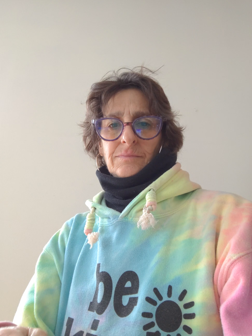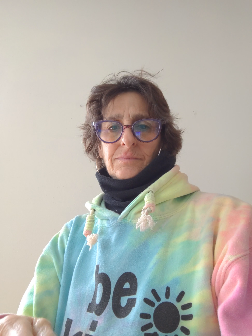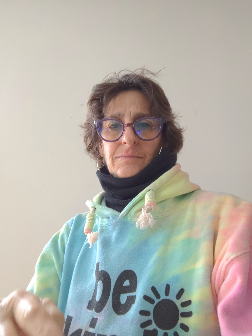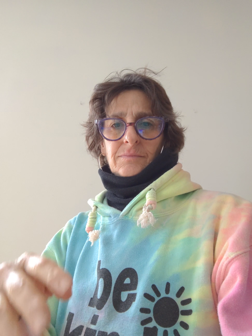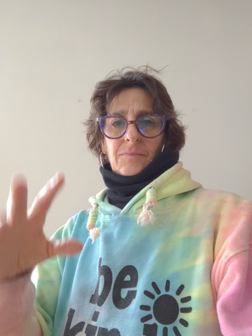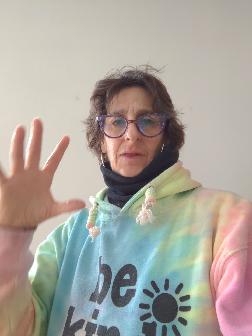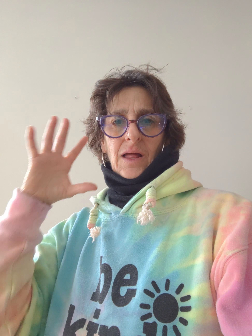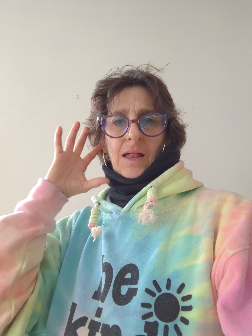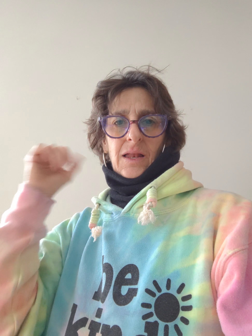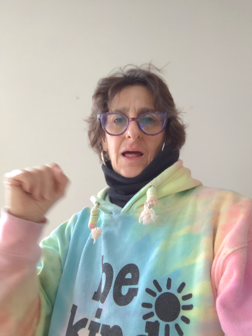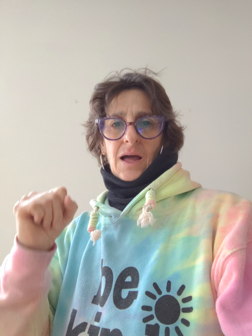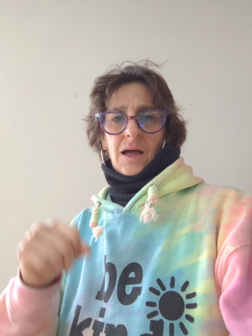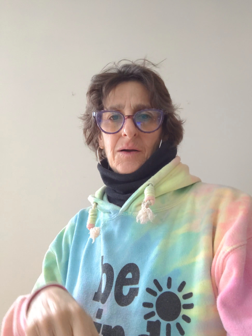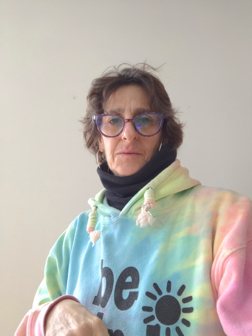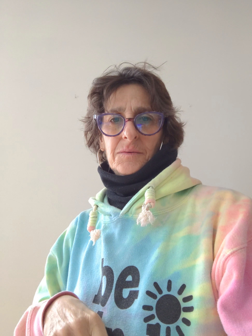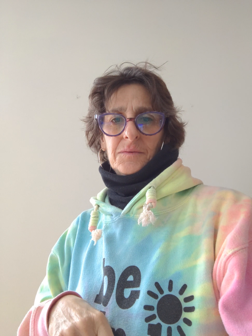loud